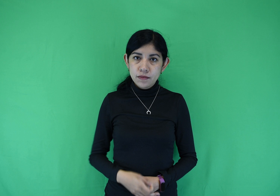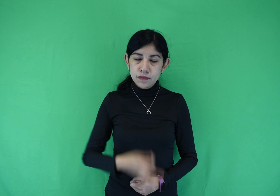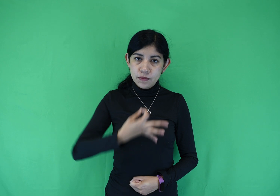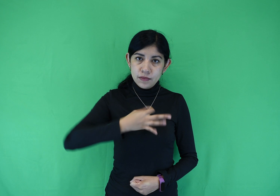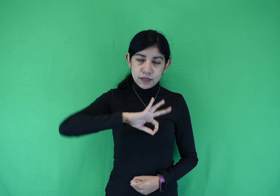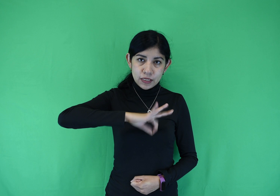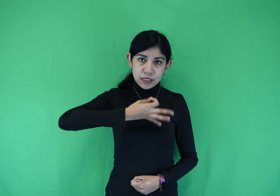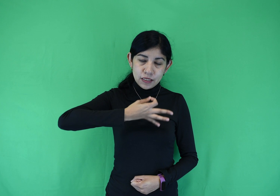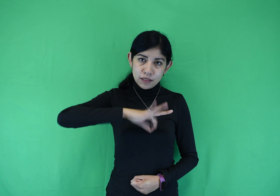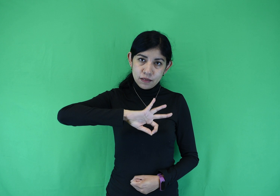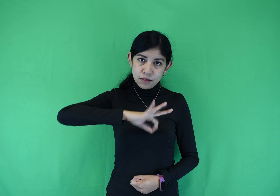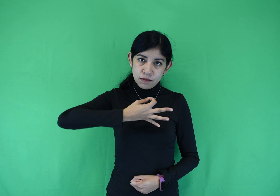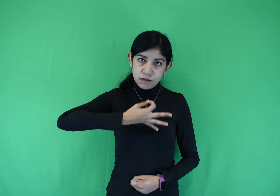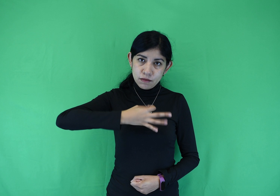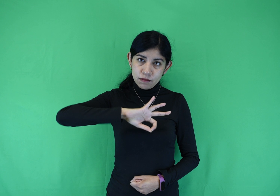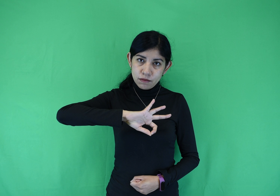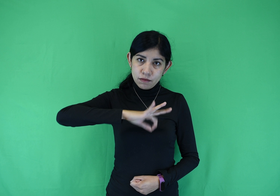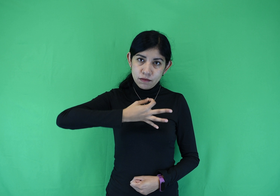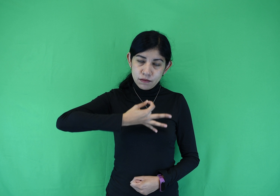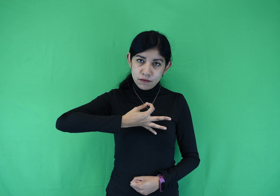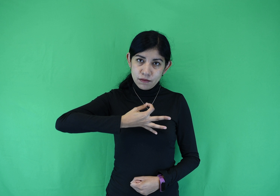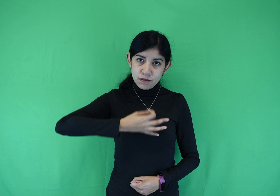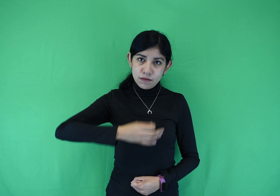infección